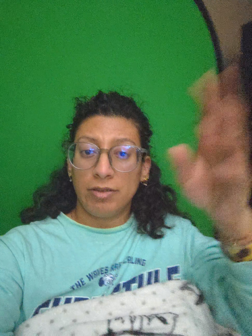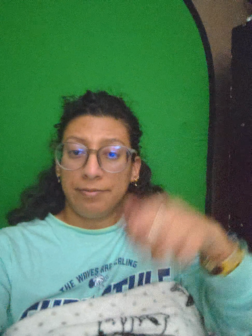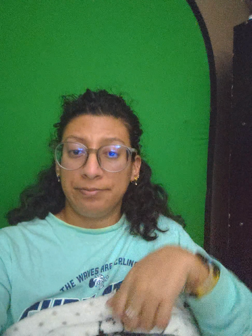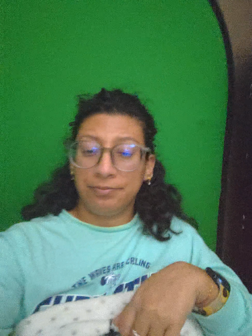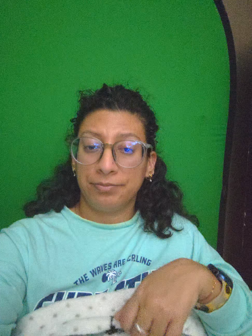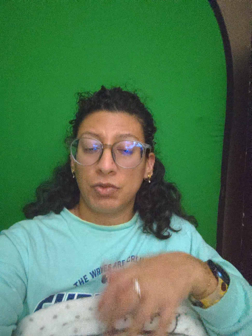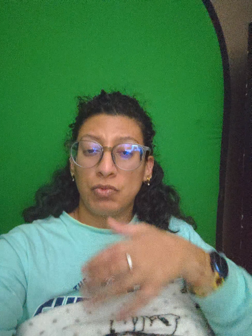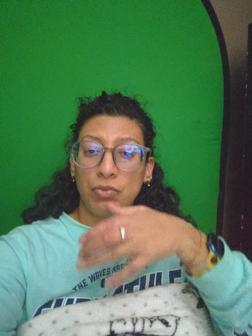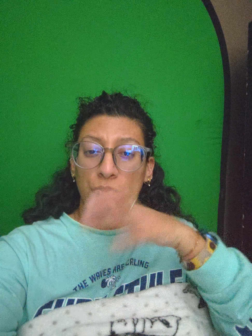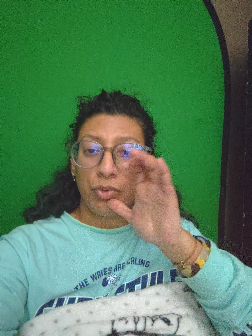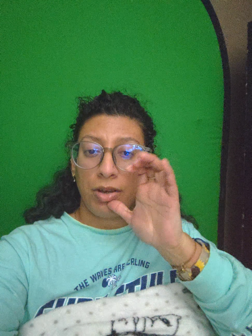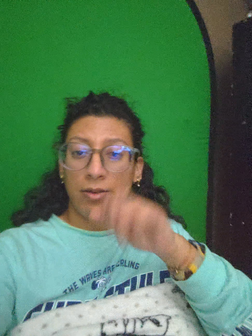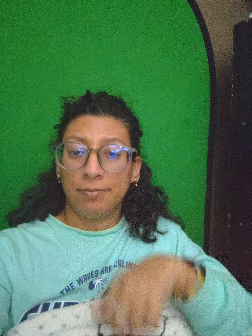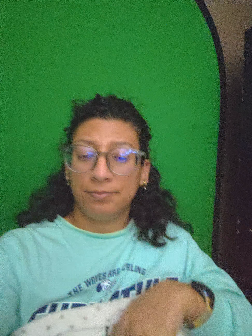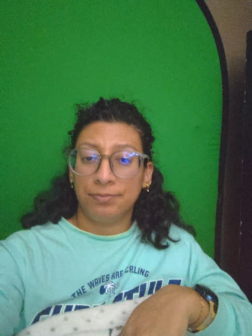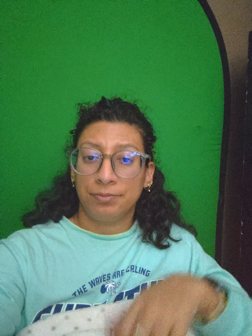drink